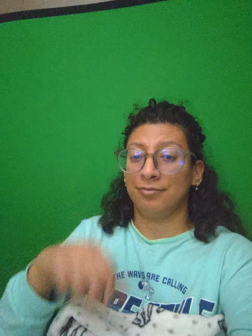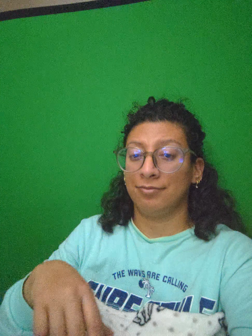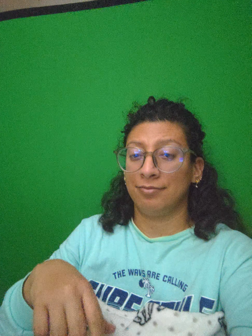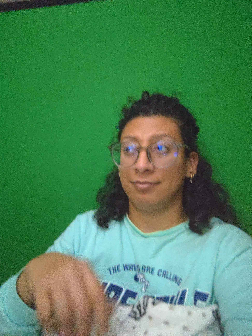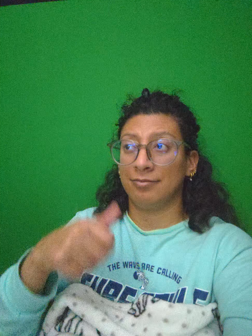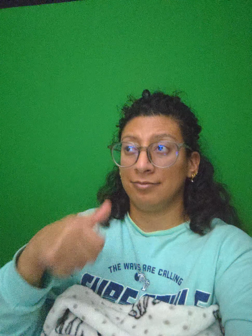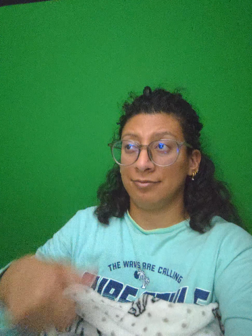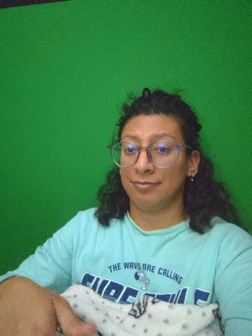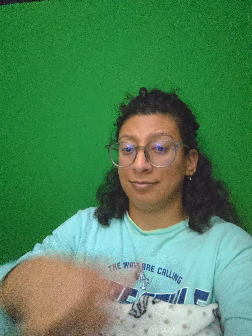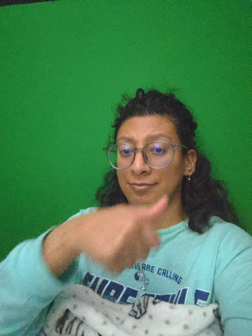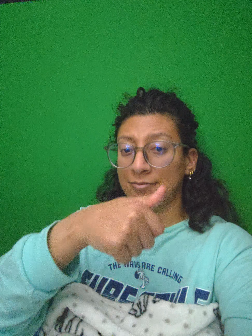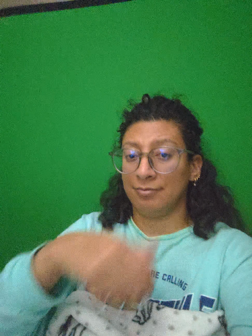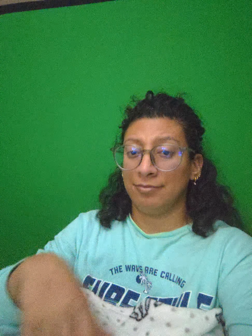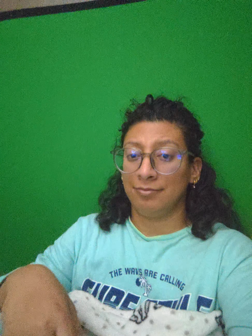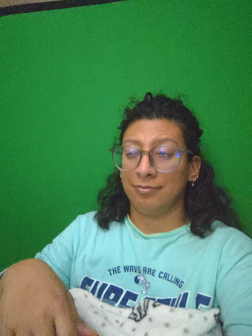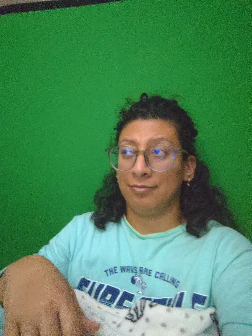hide